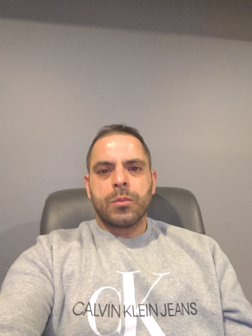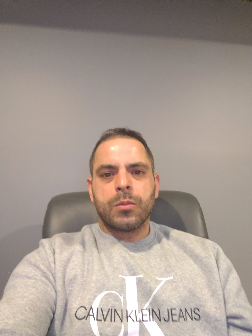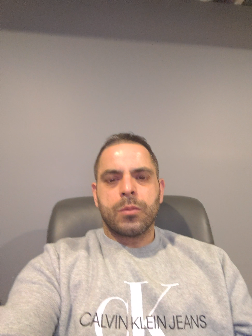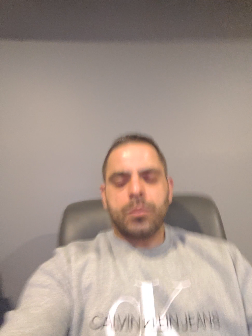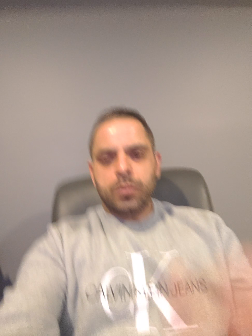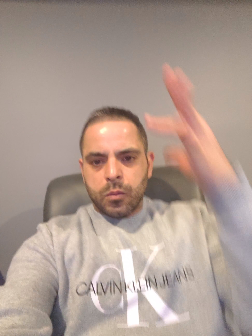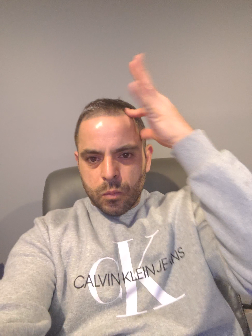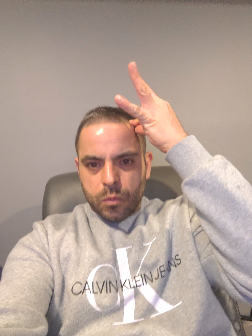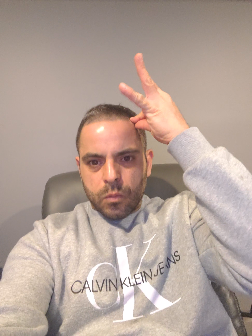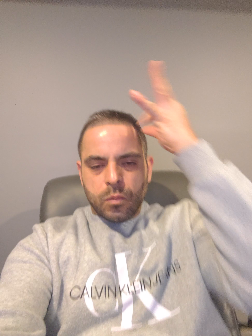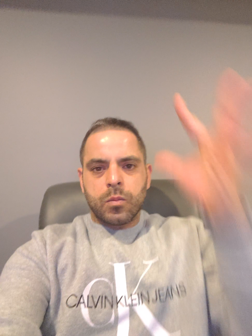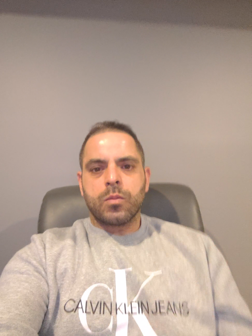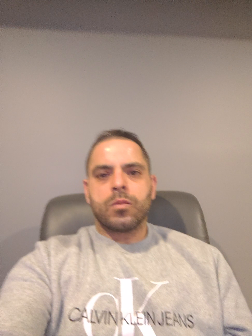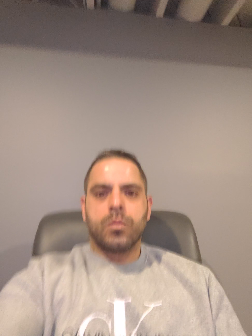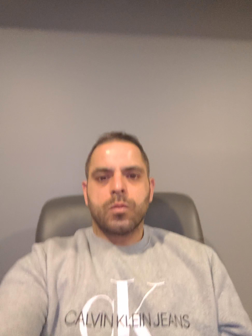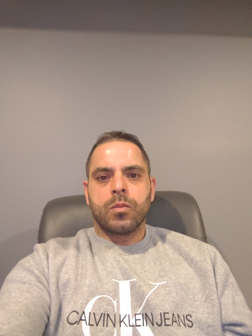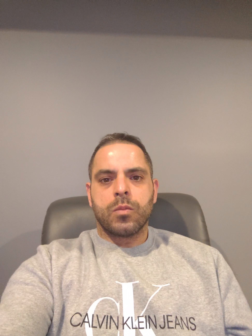hair